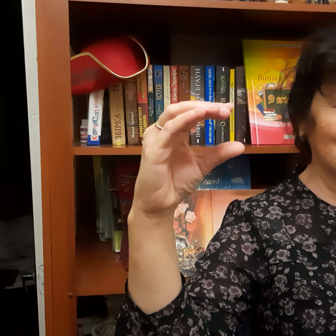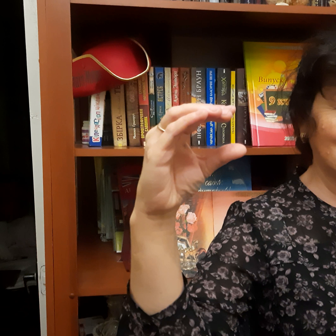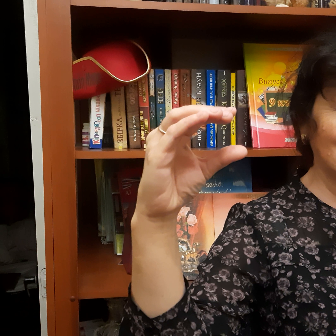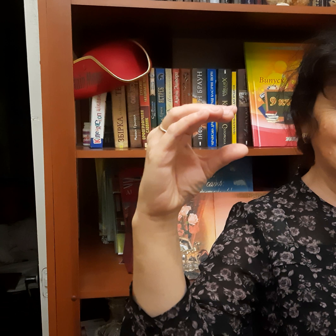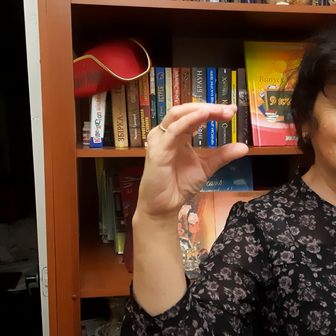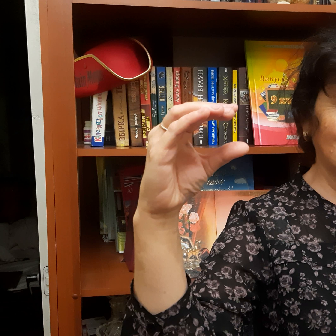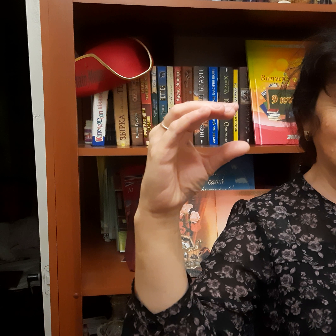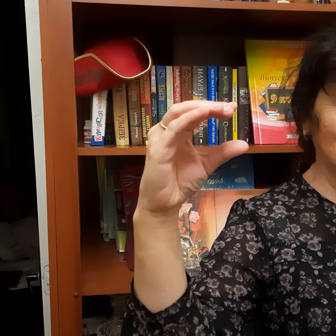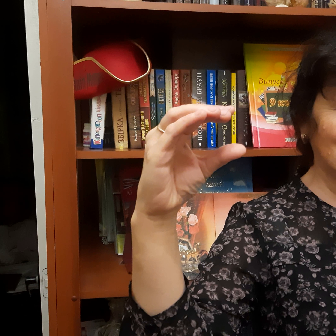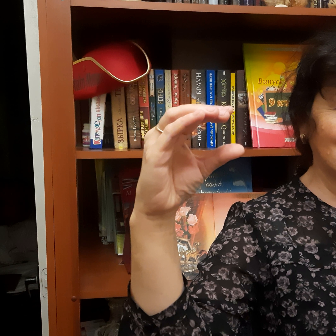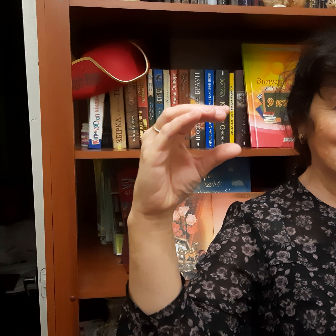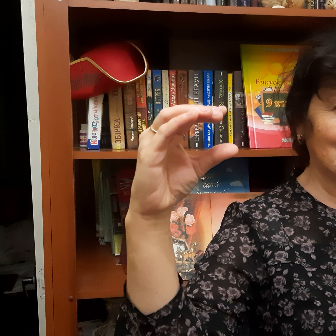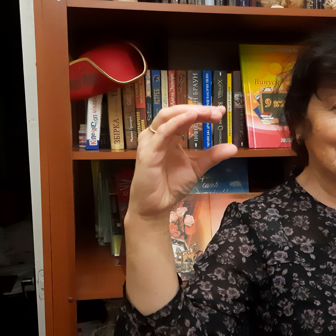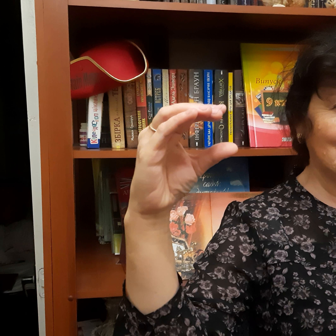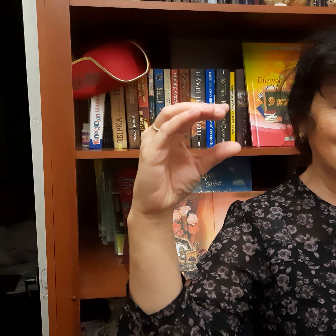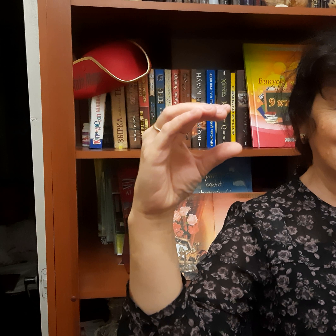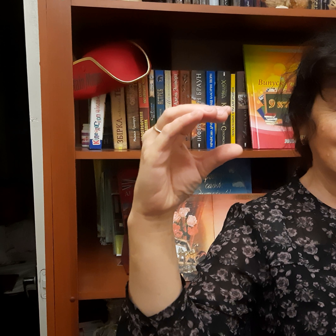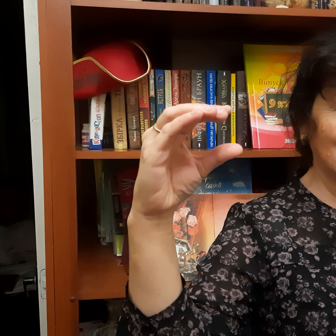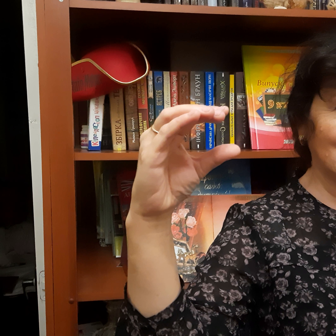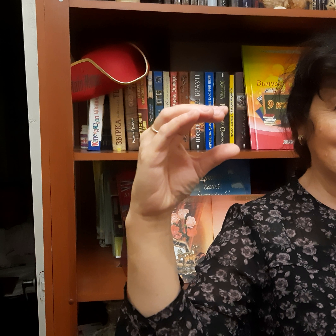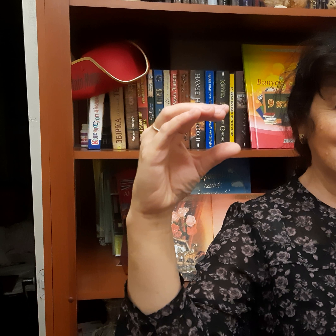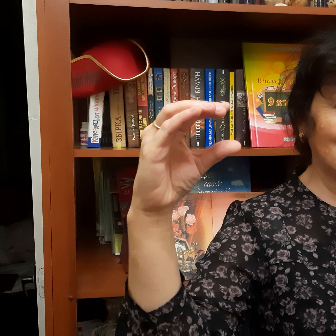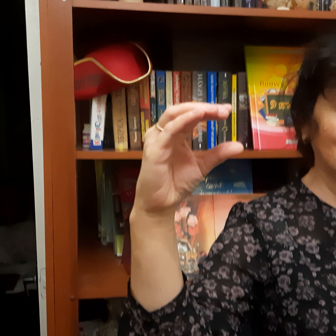С